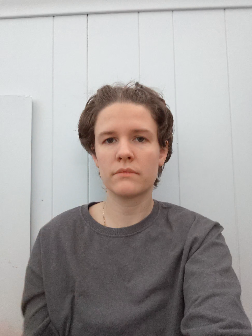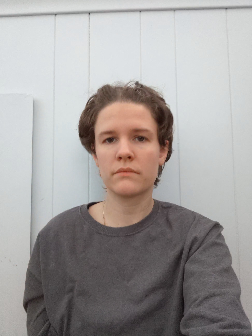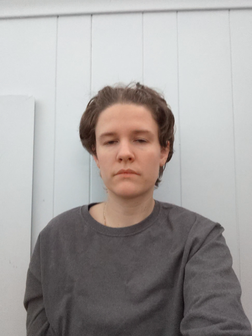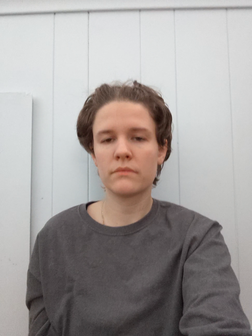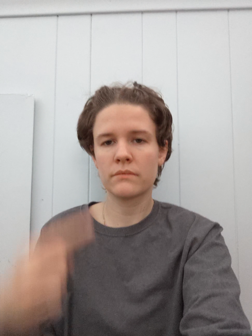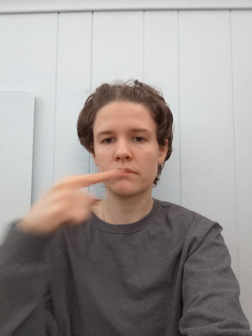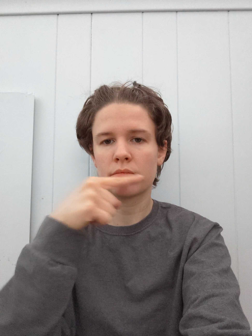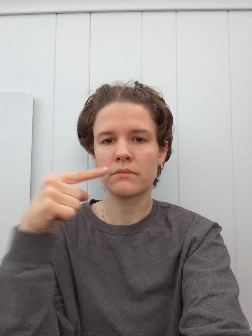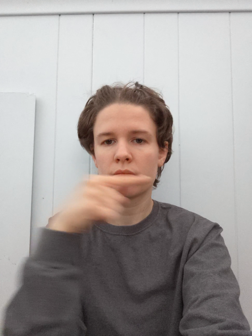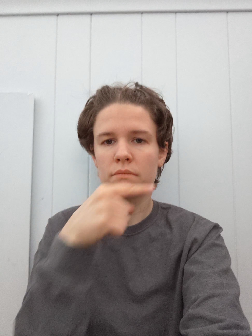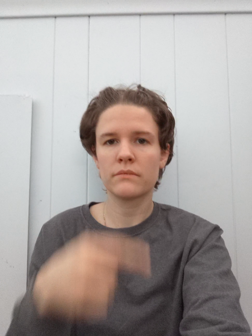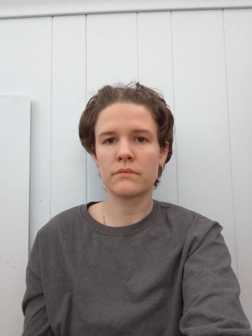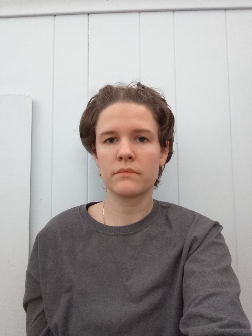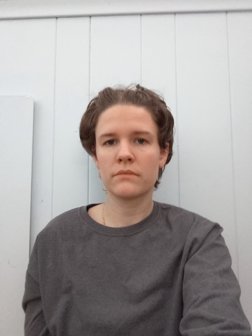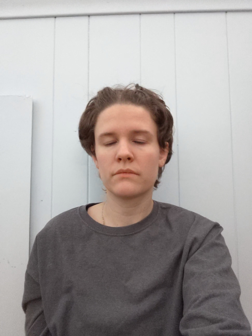toothbrush